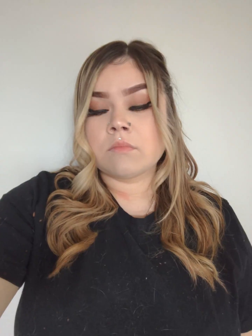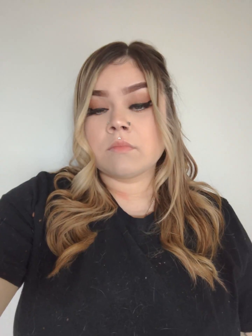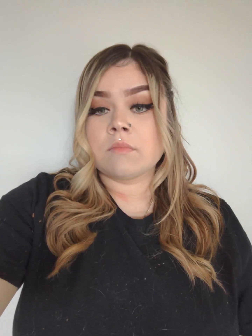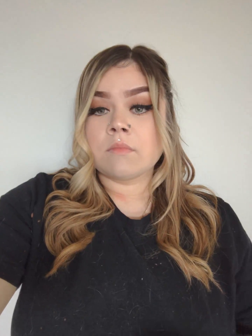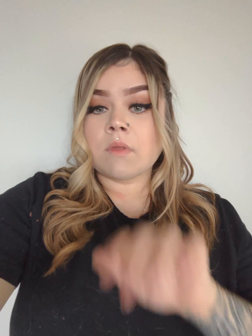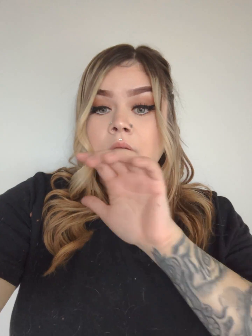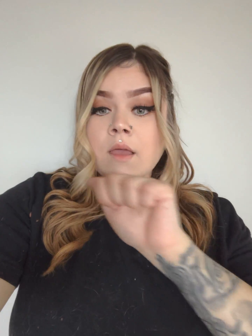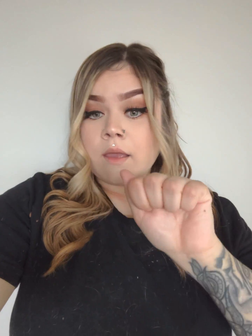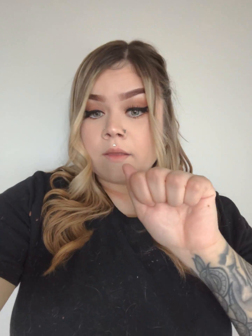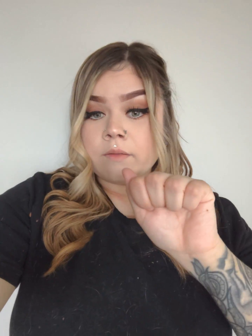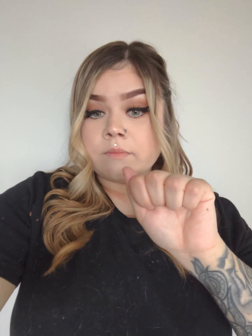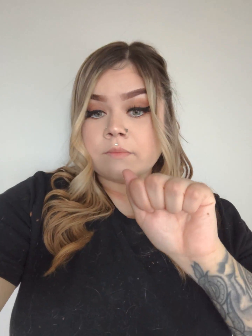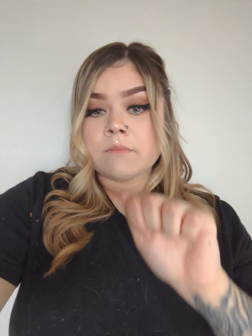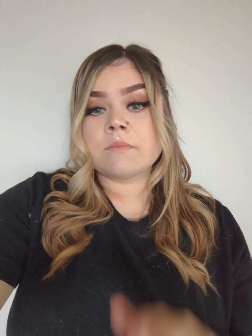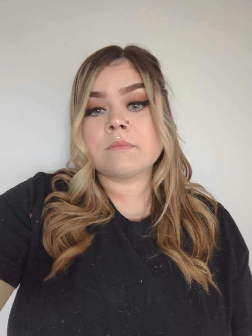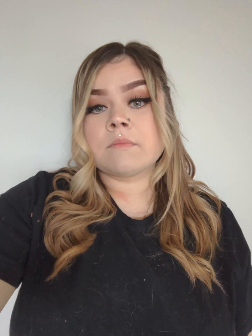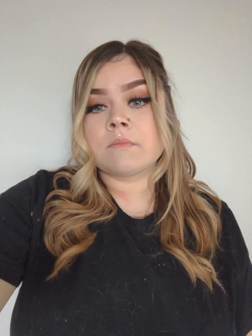a